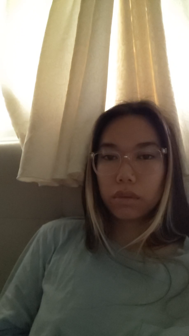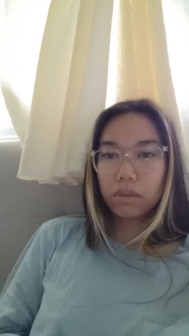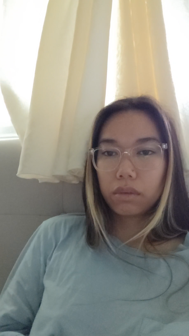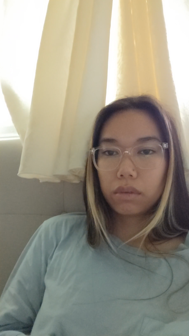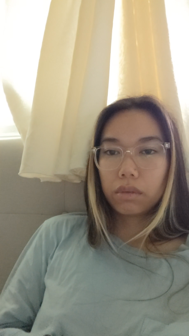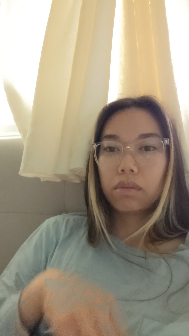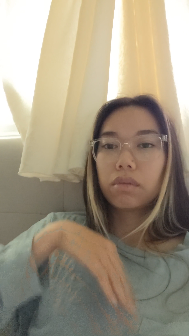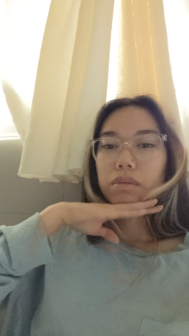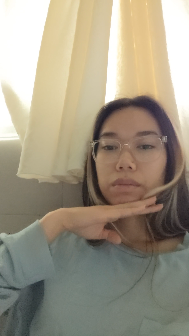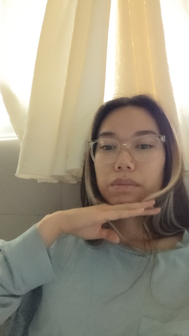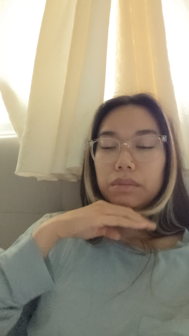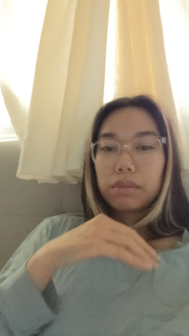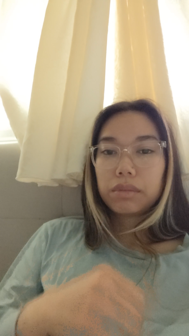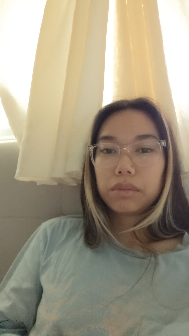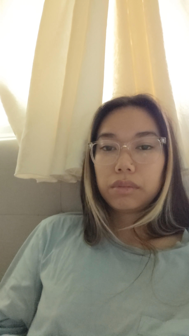full